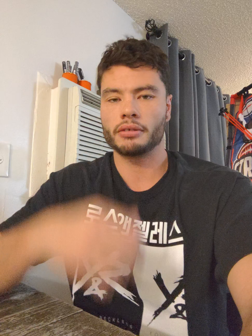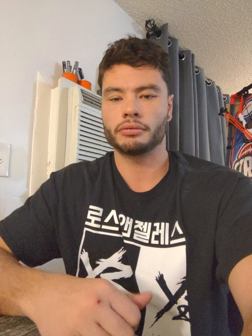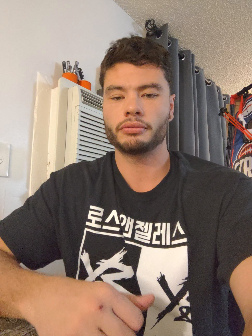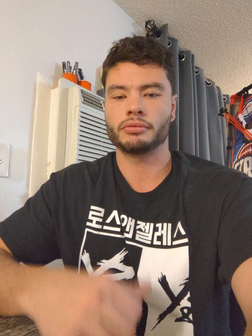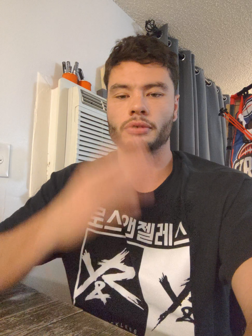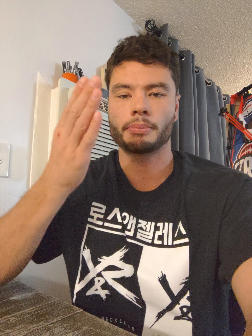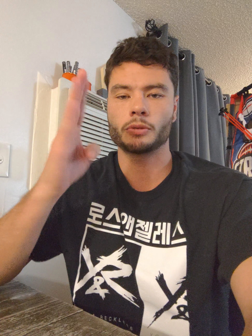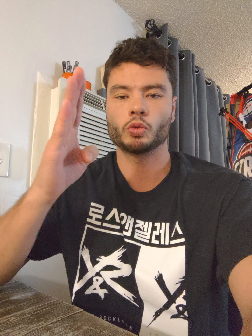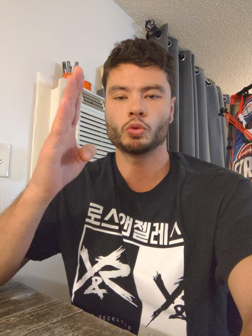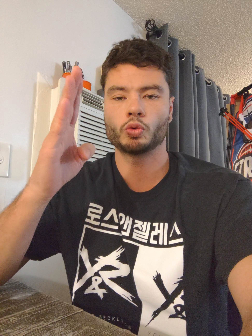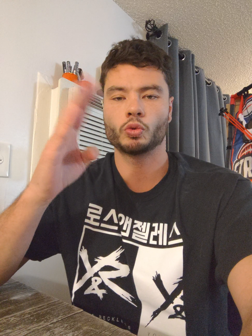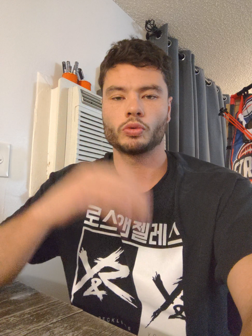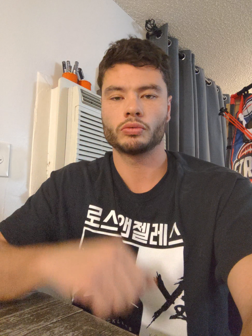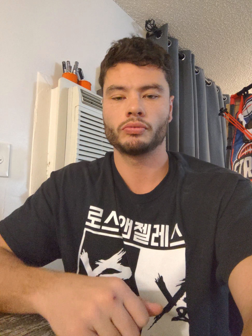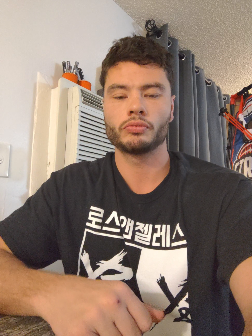blue